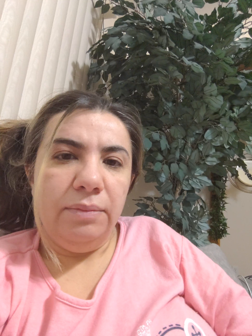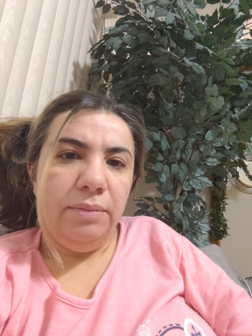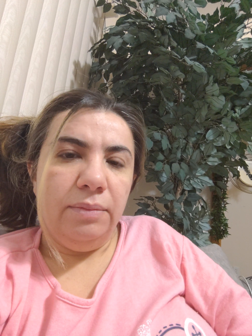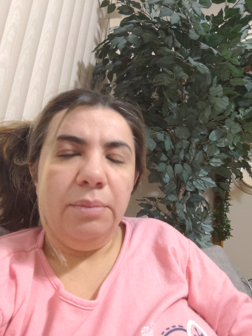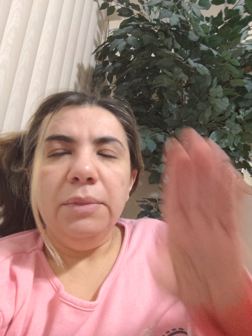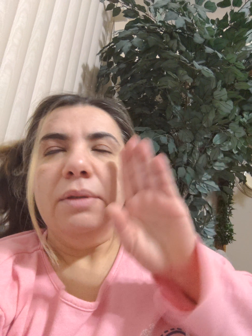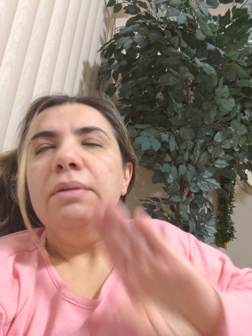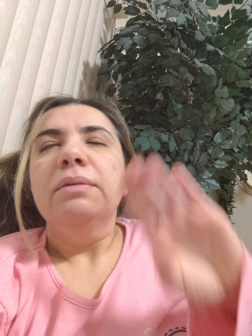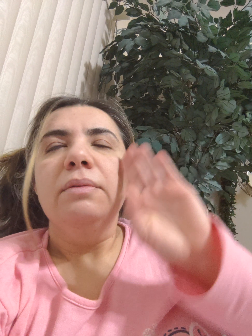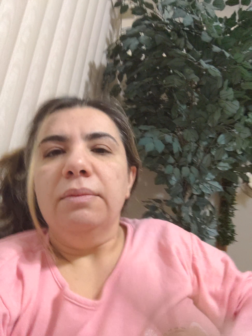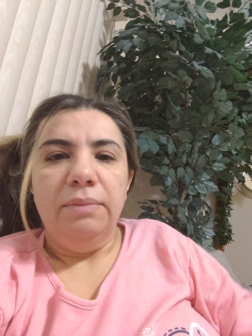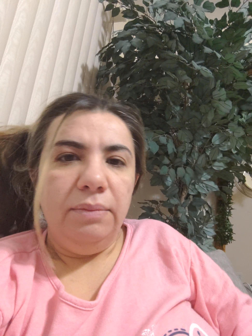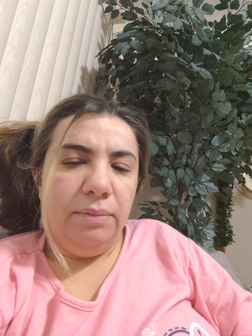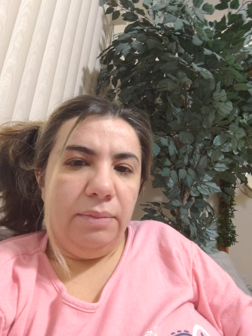brown